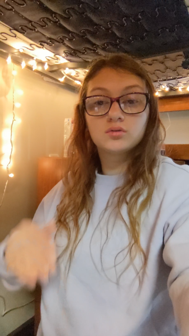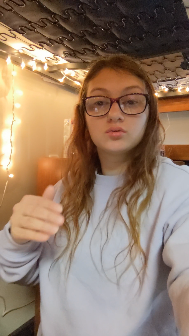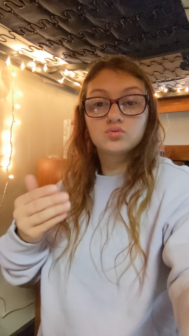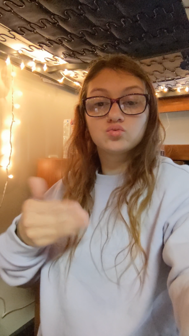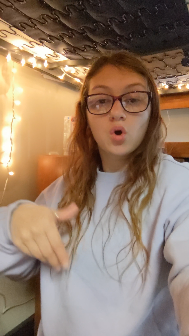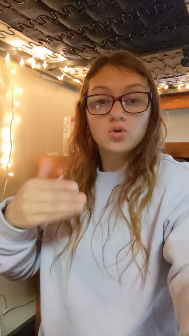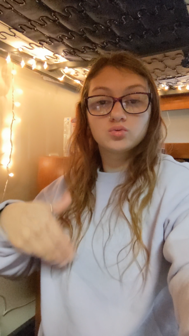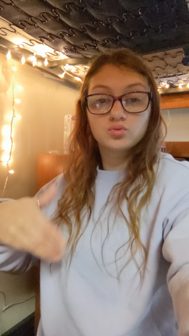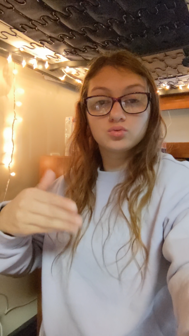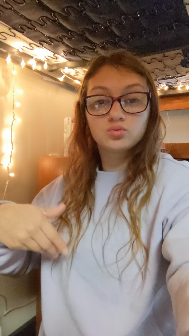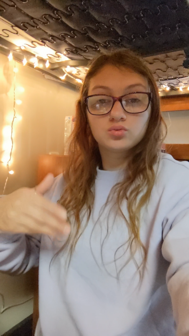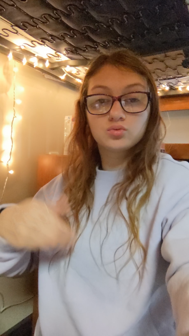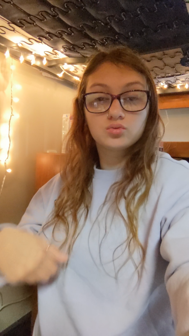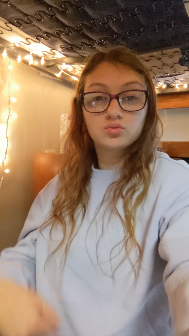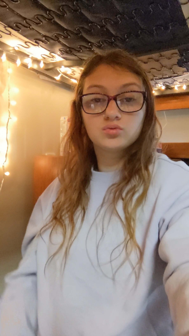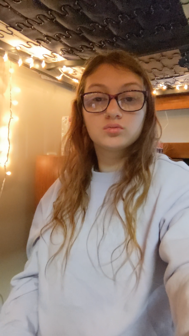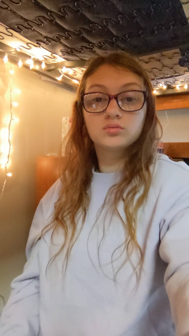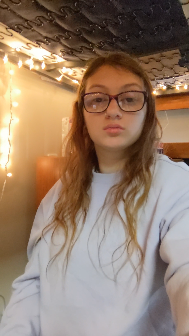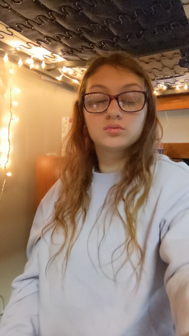shorts